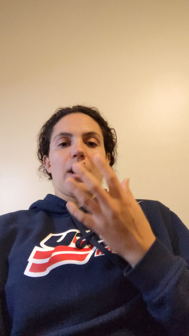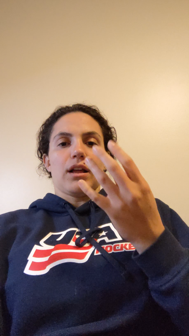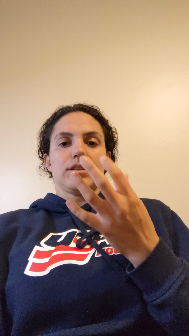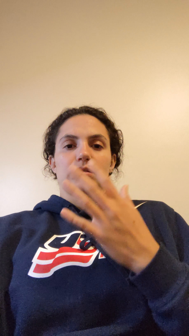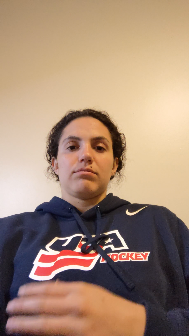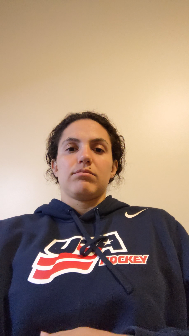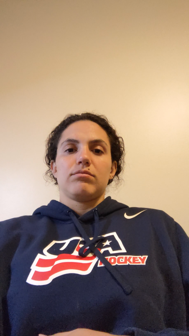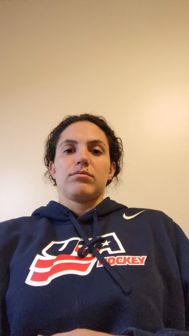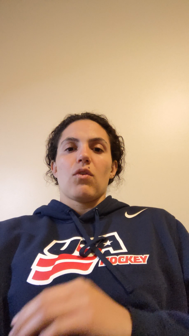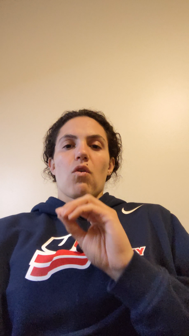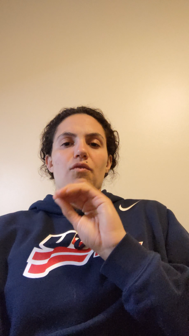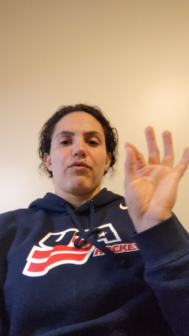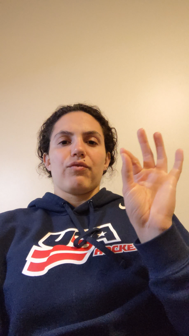off